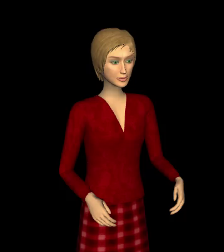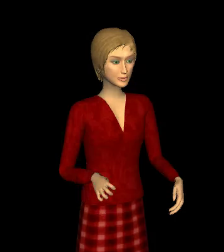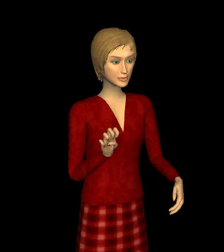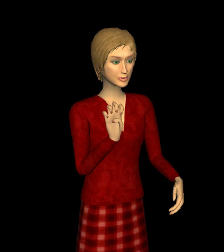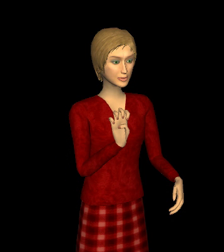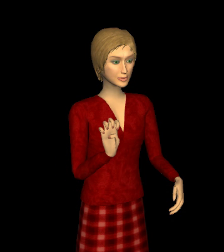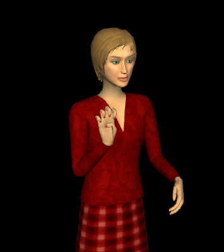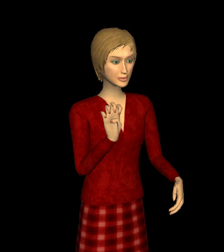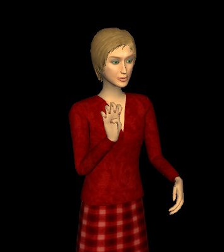أوروبا